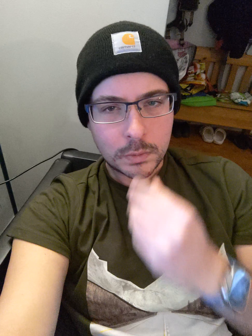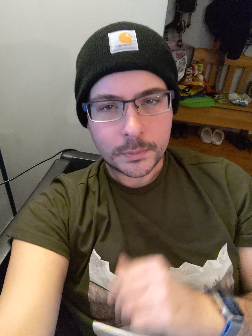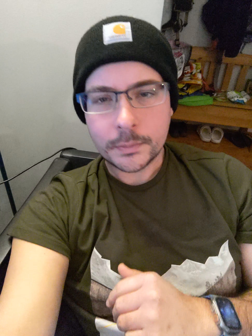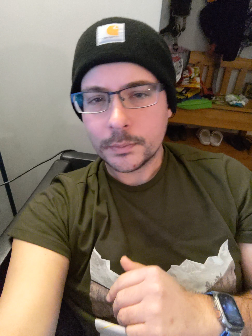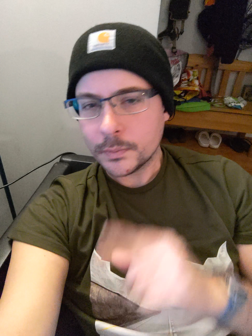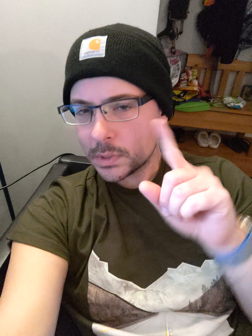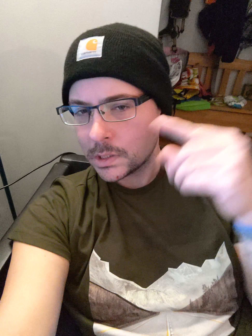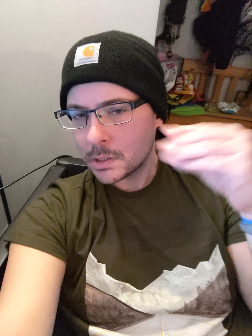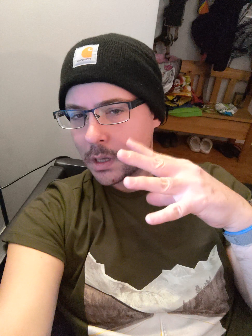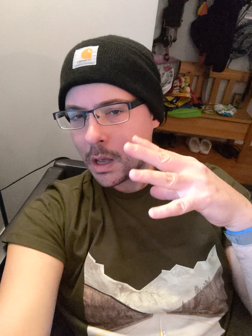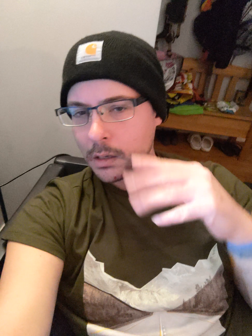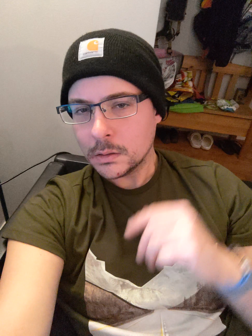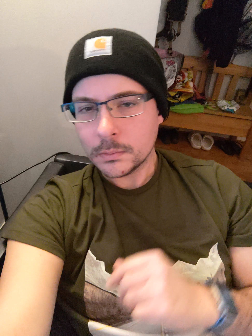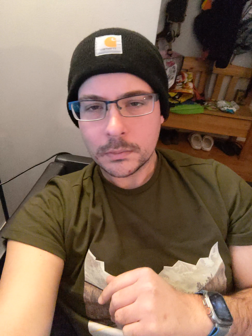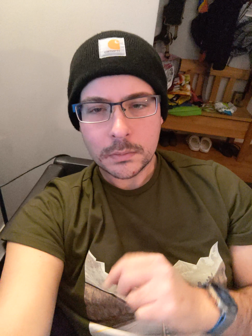sun